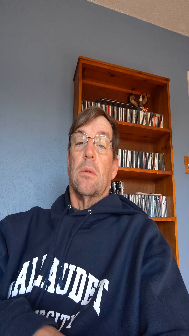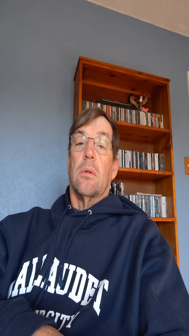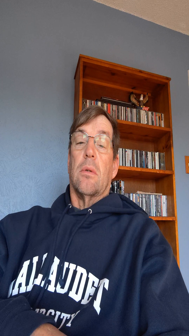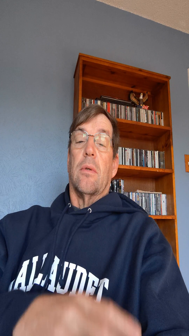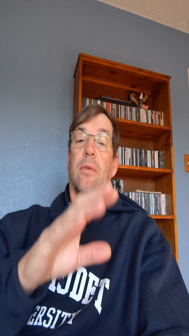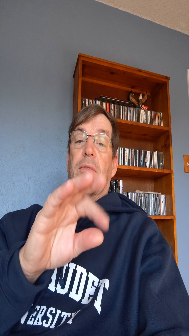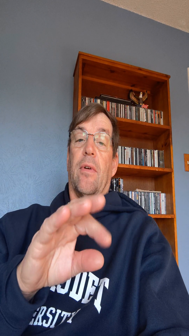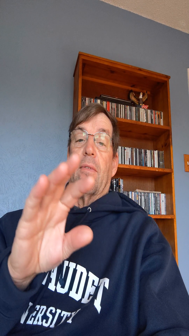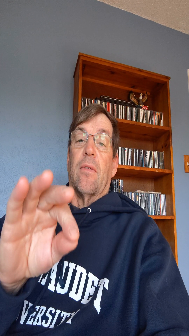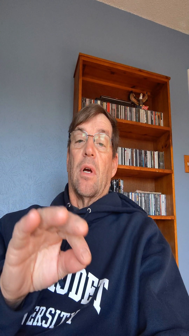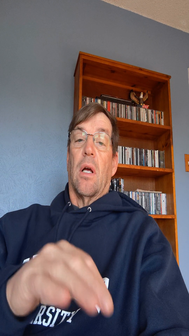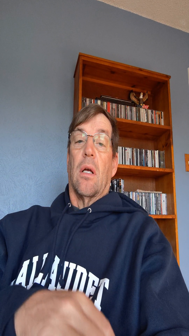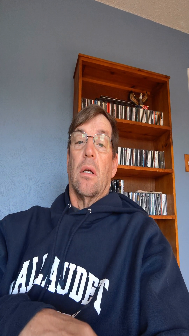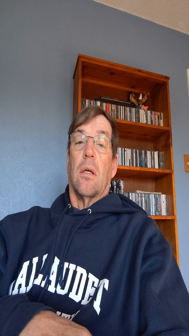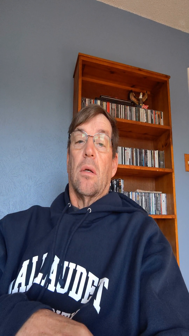french fries